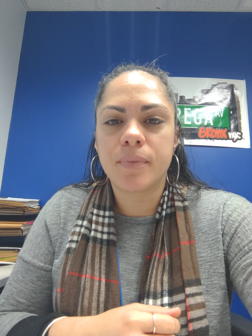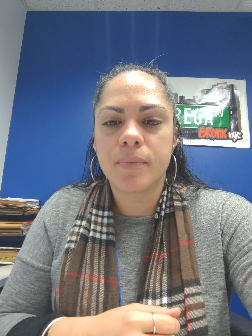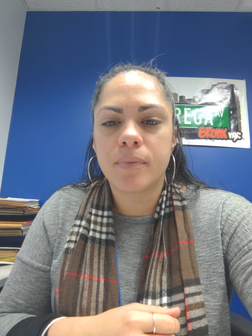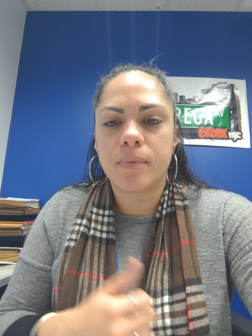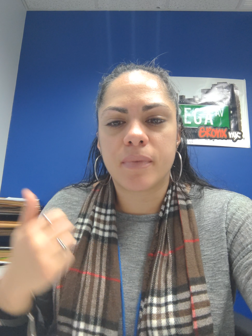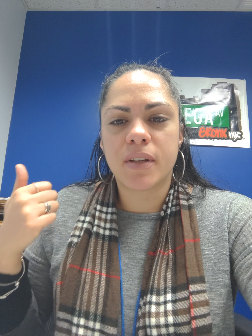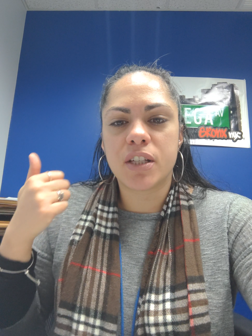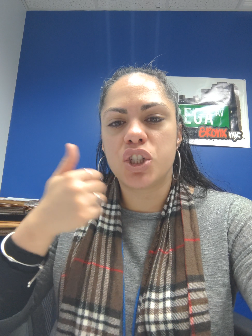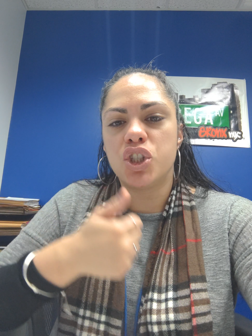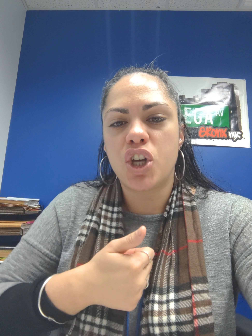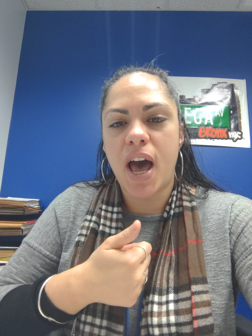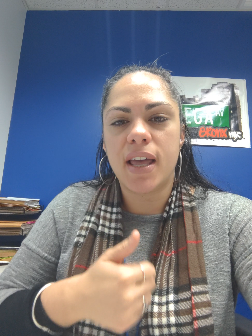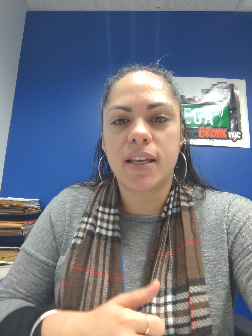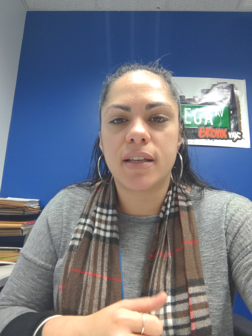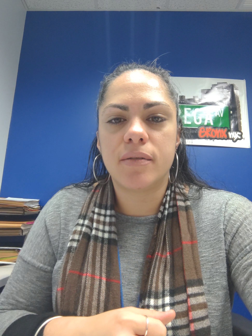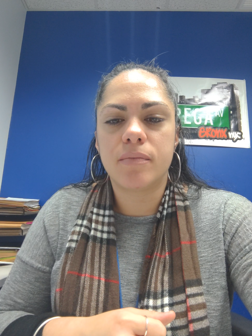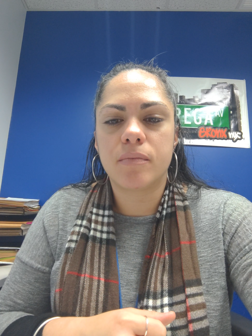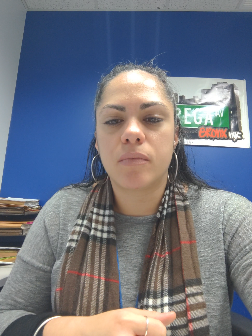jacket